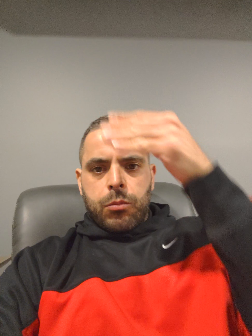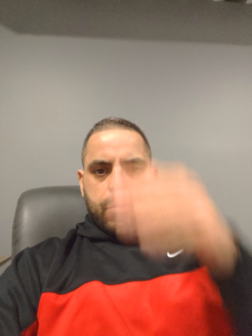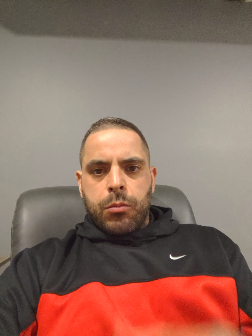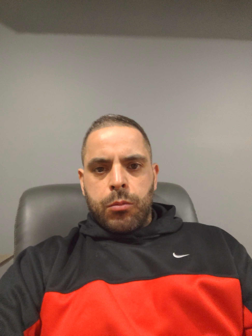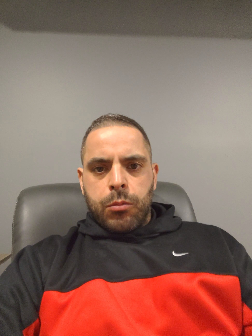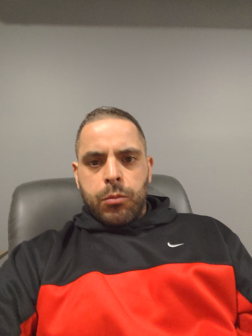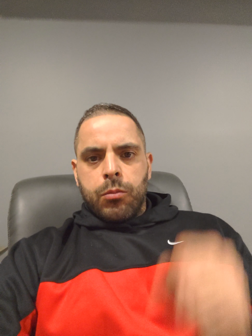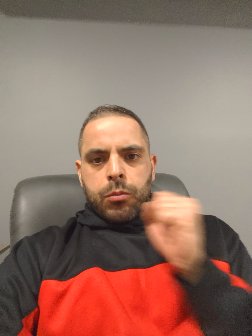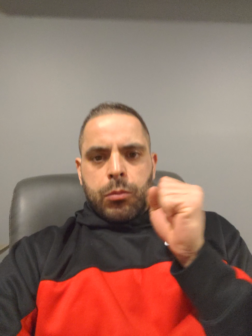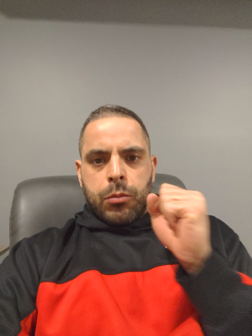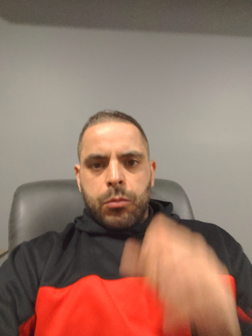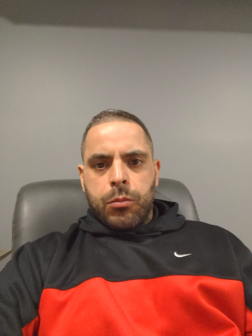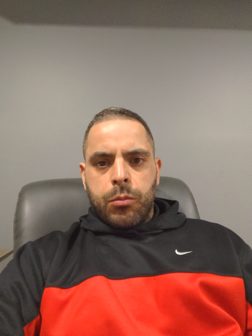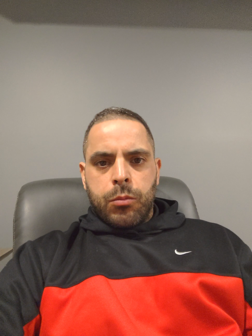refrigerator